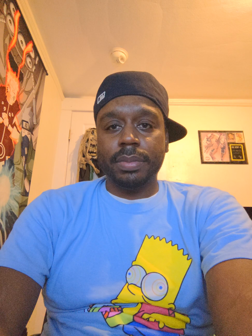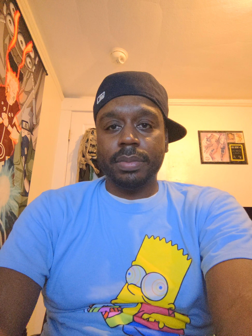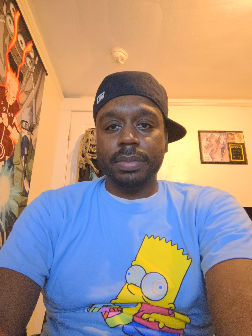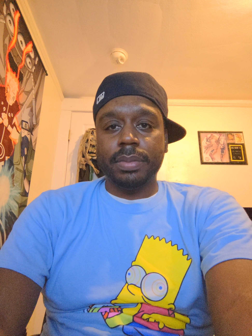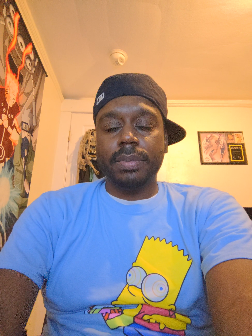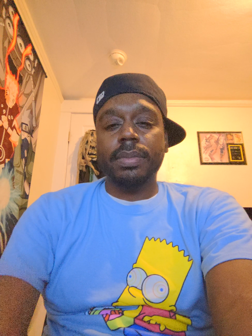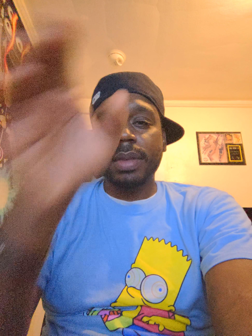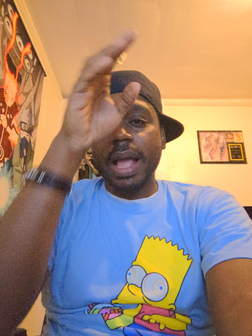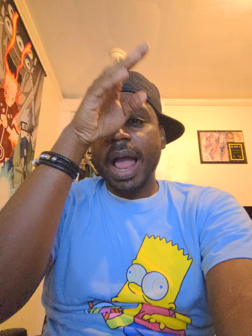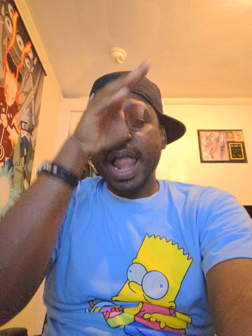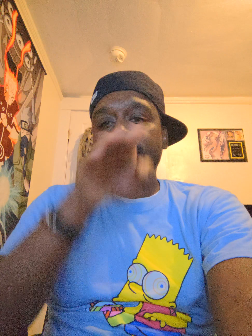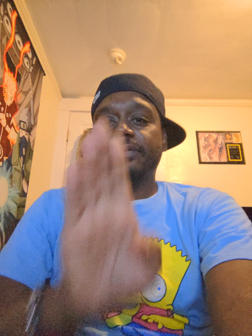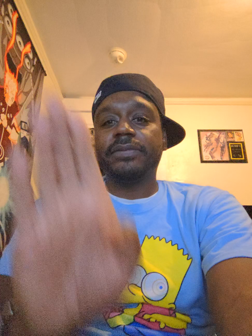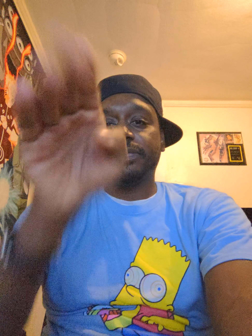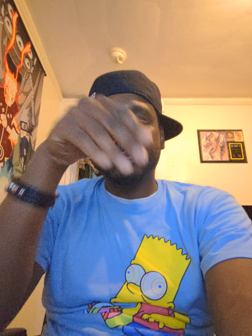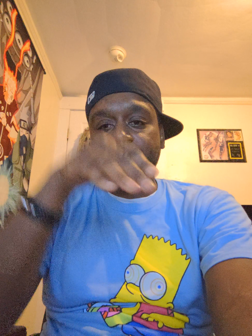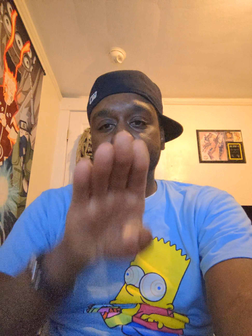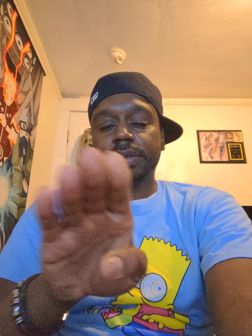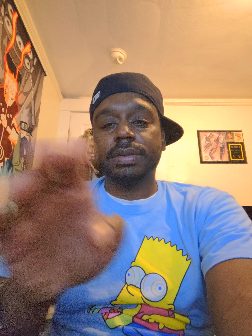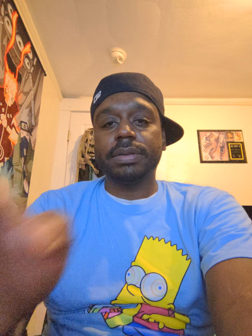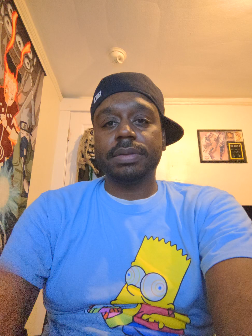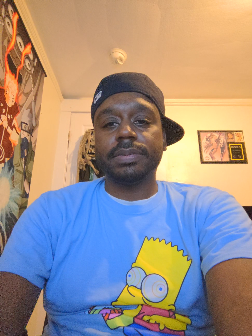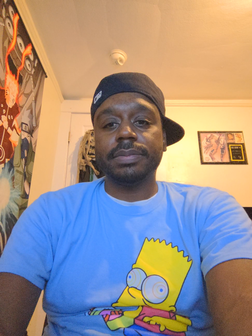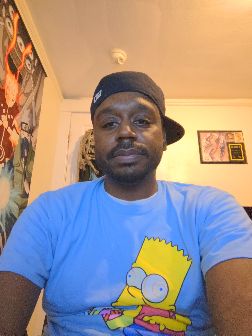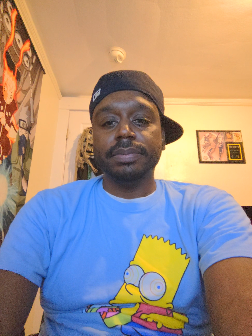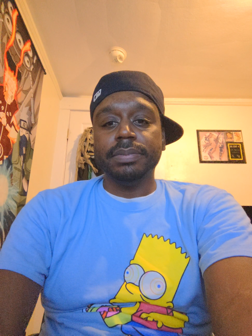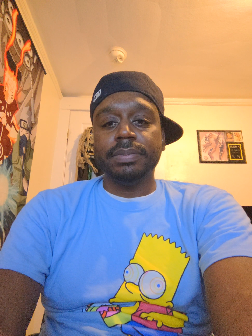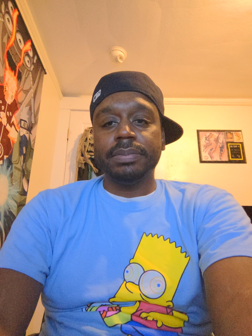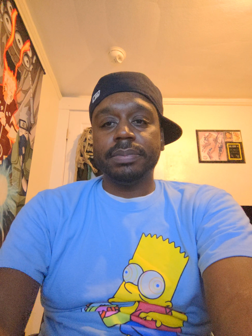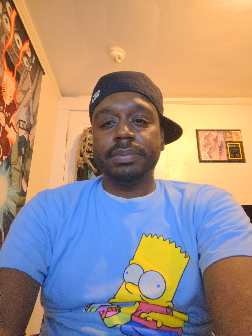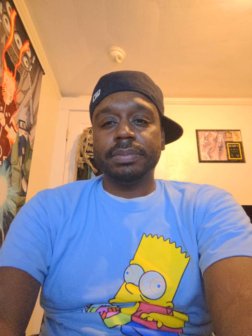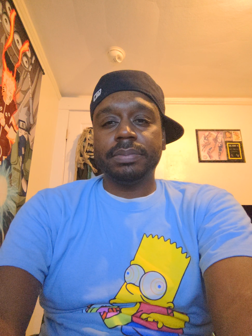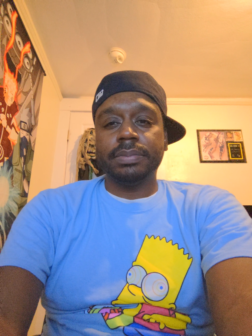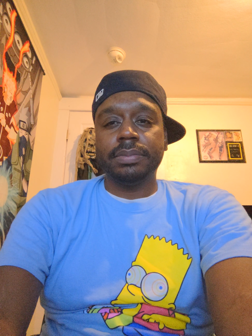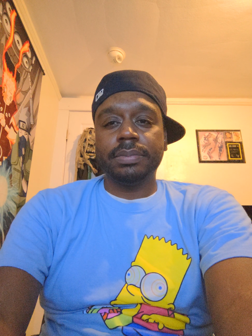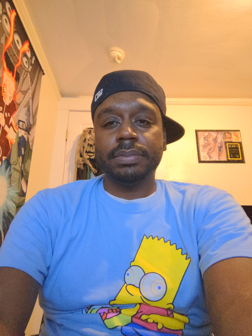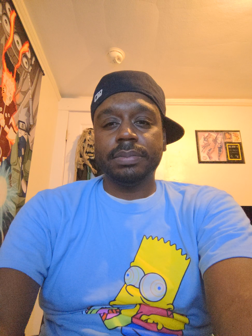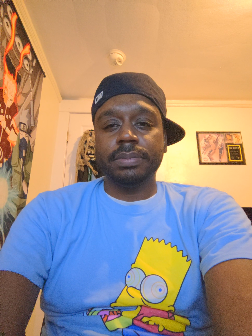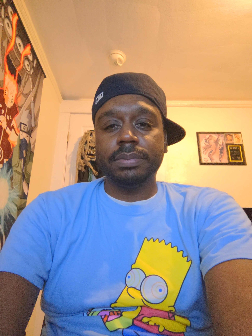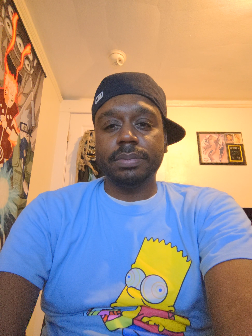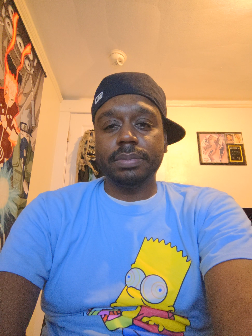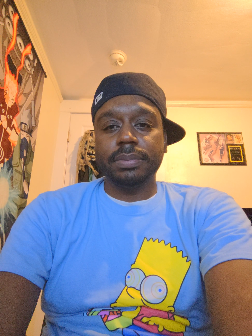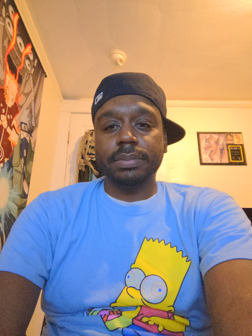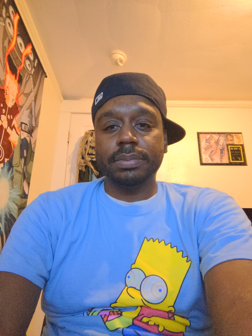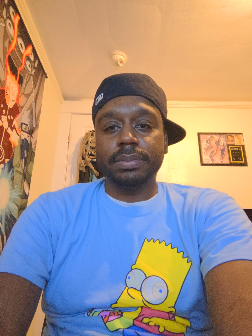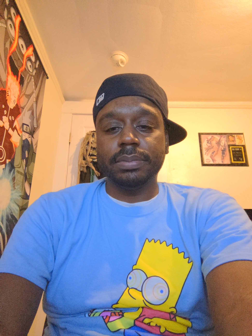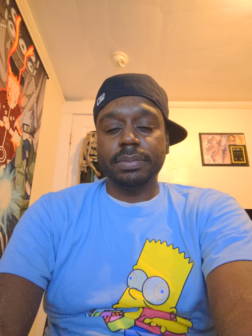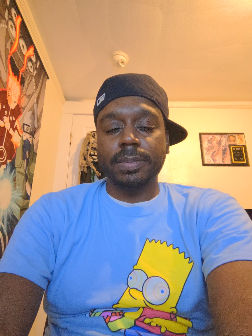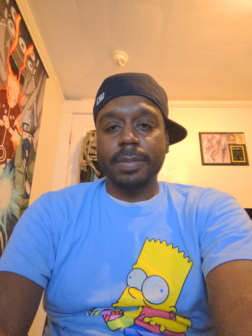elephant